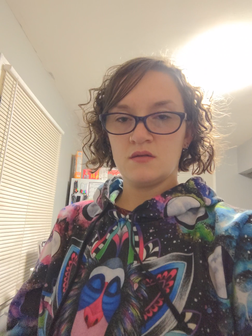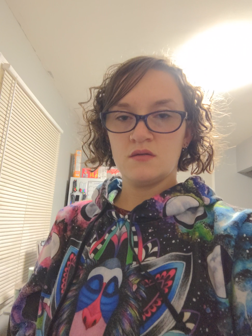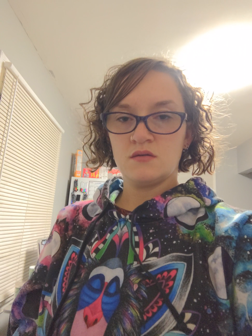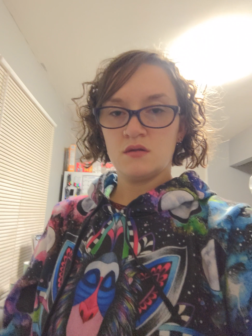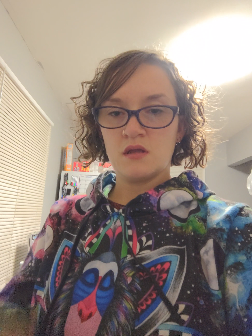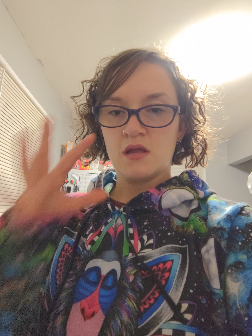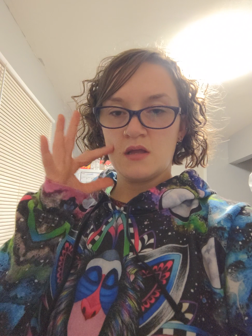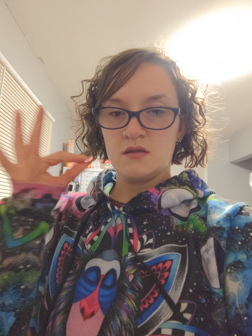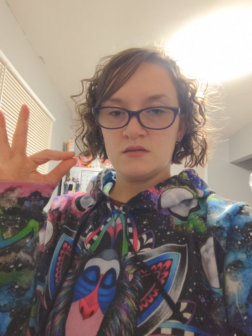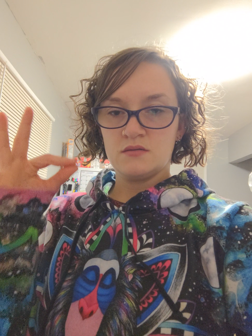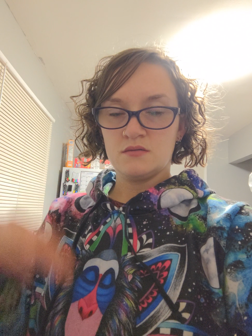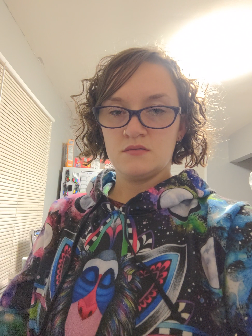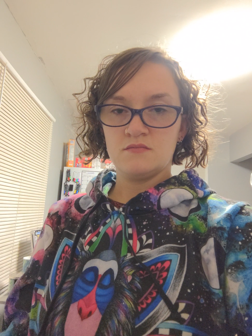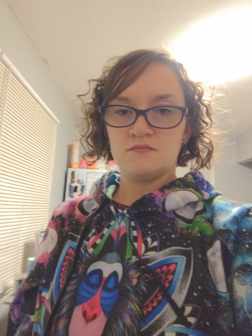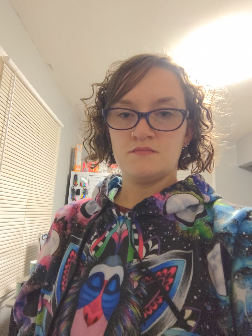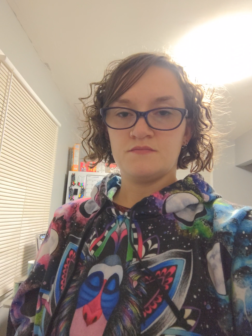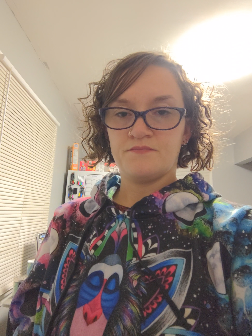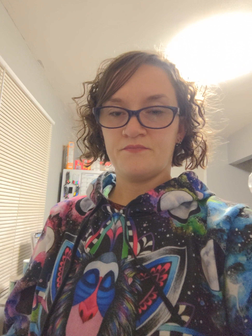cat